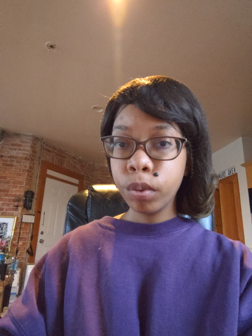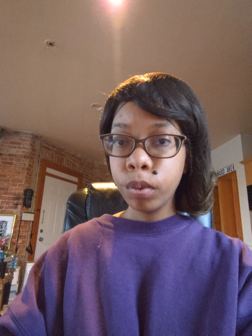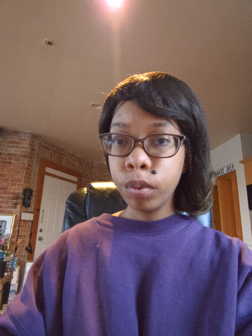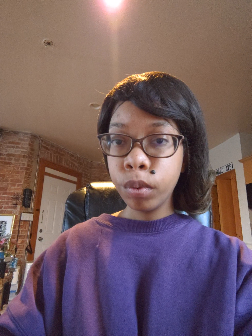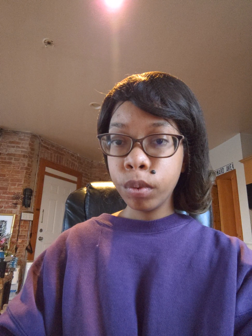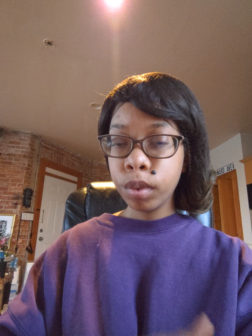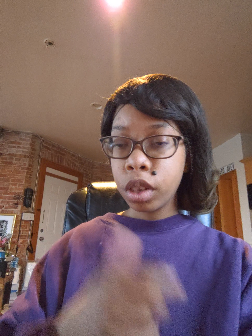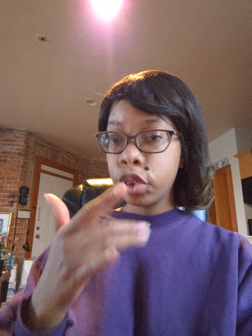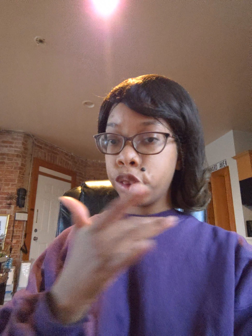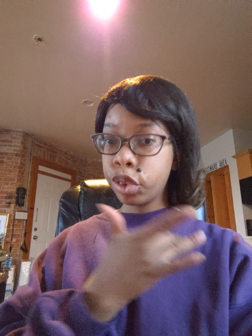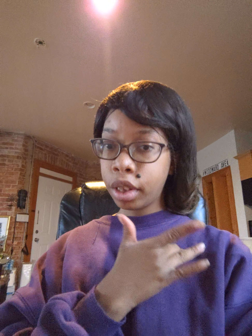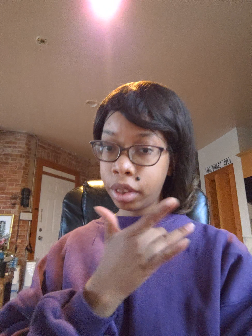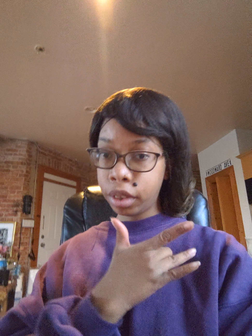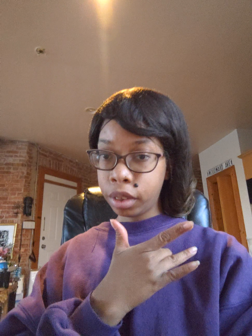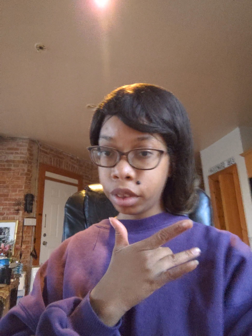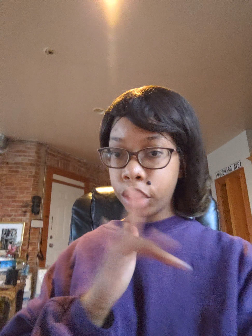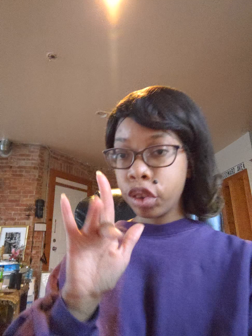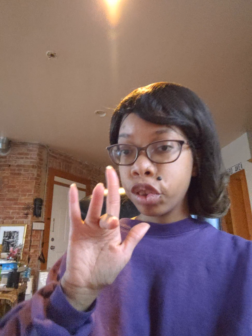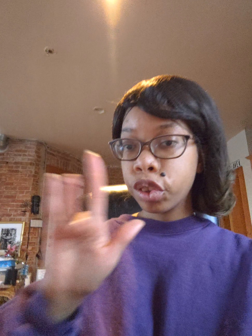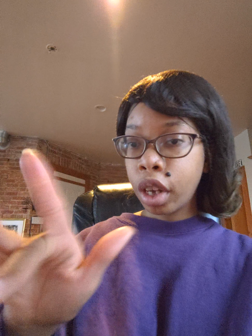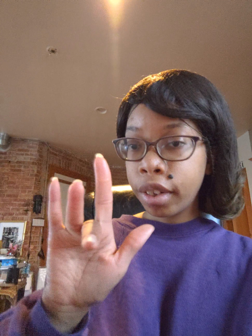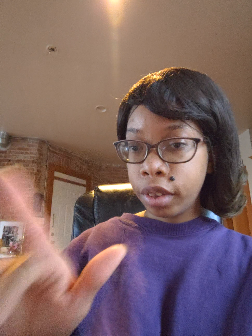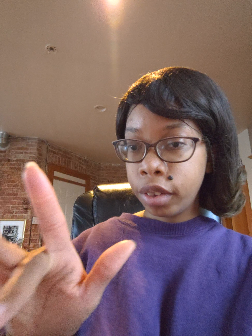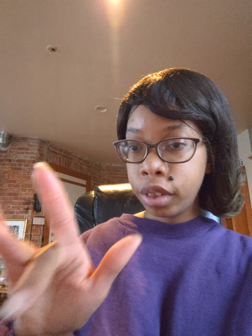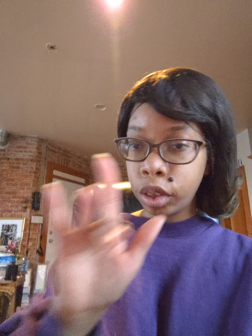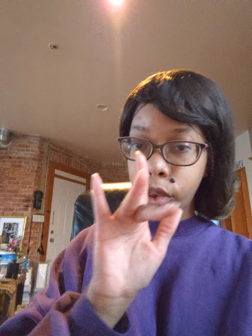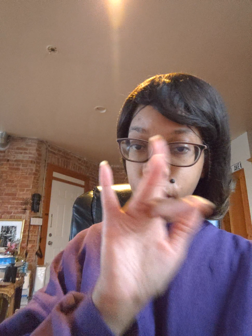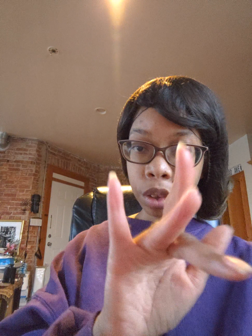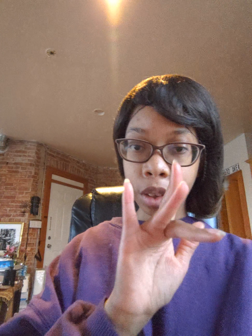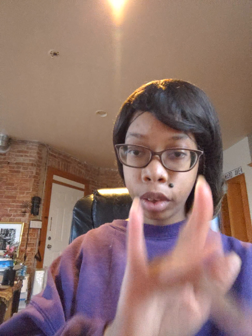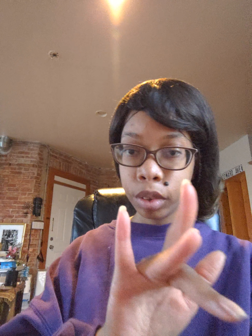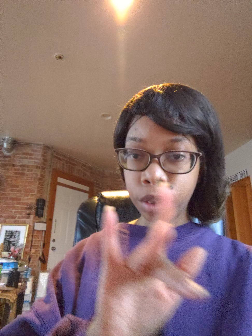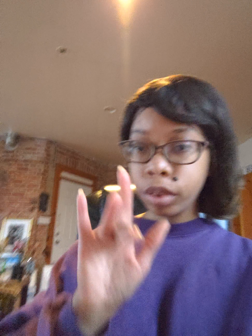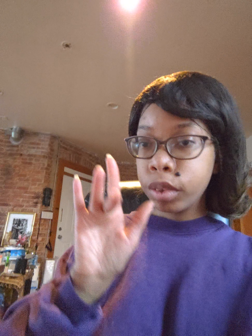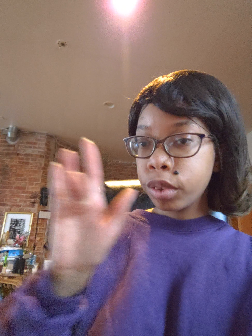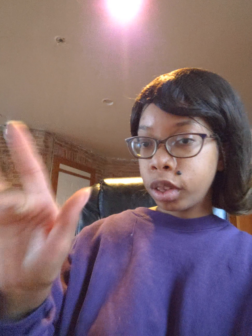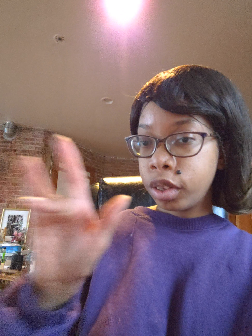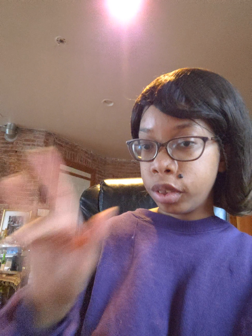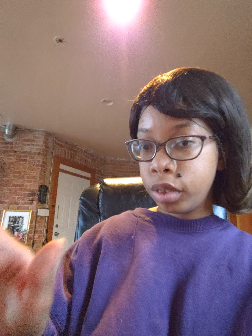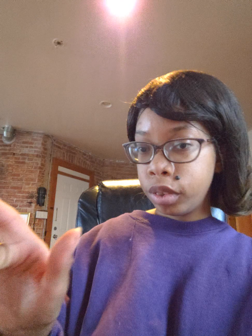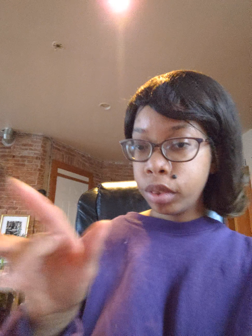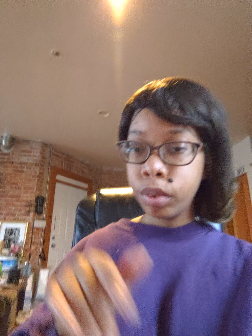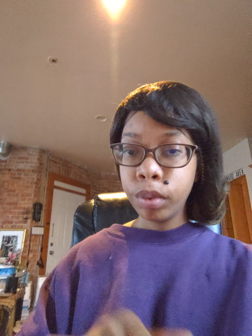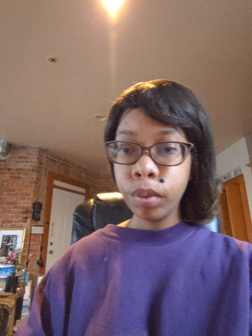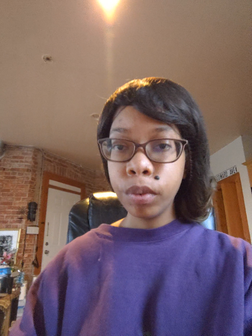touch